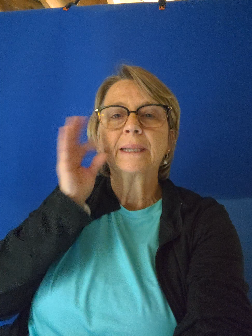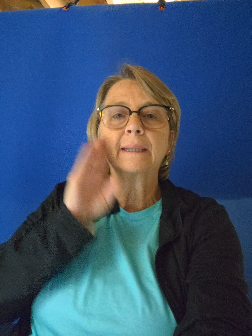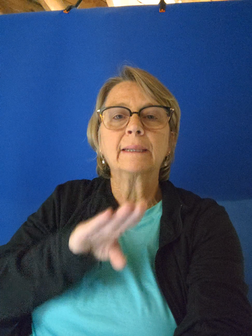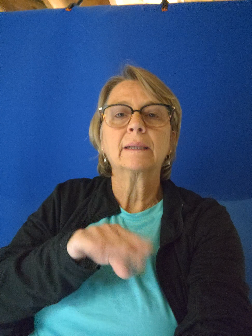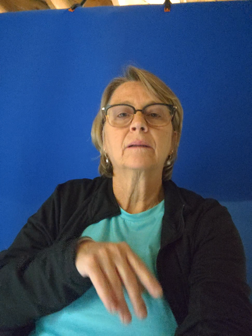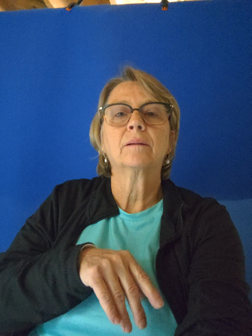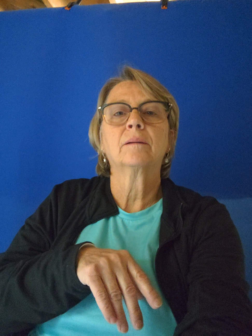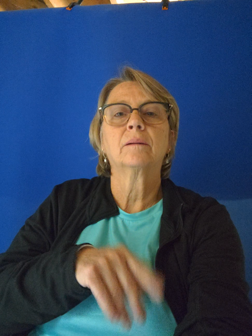bee